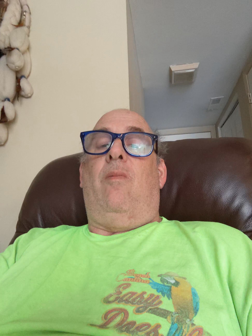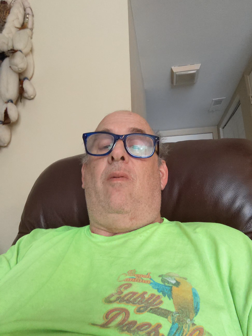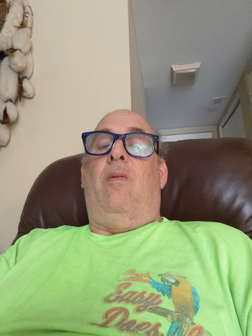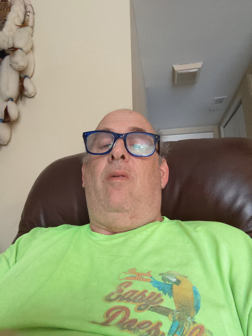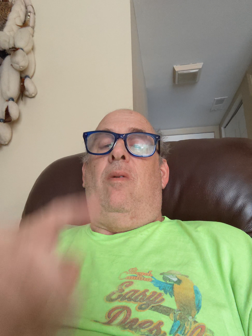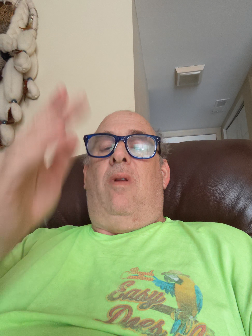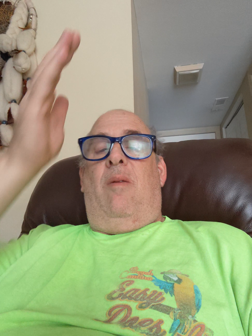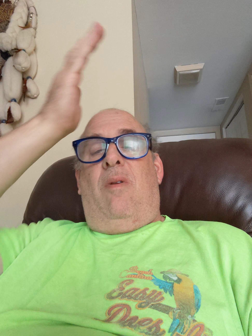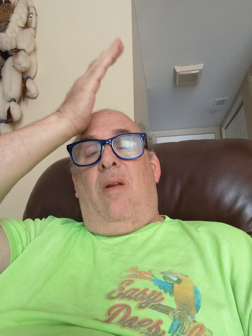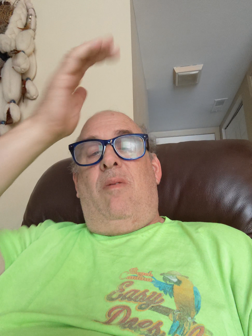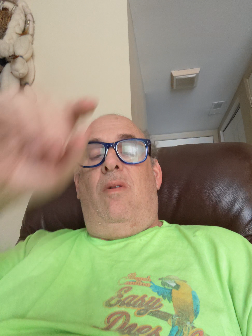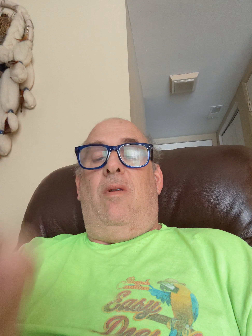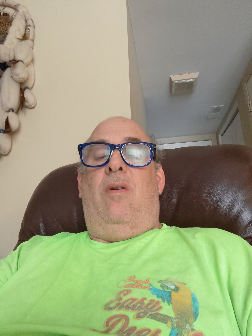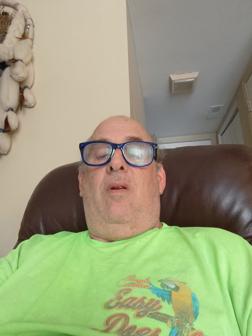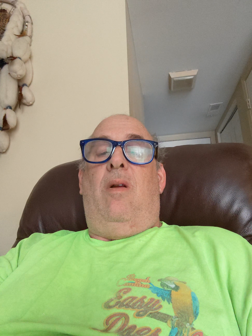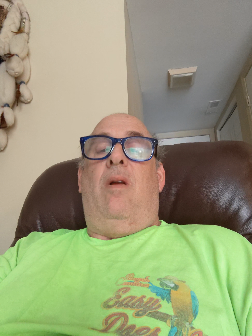garbage